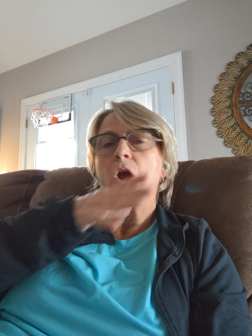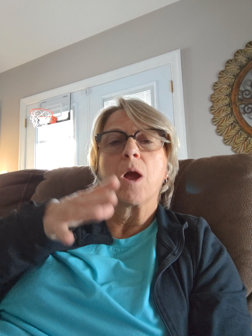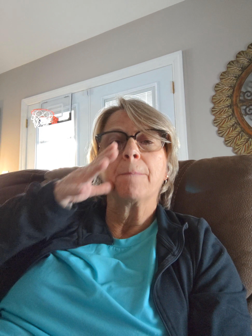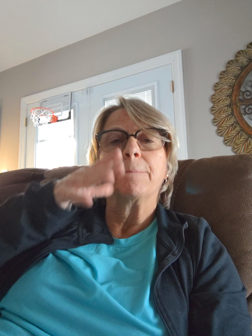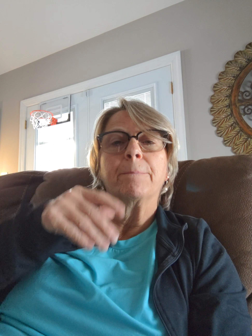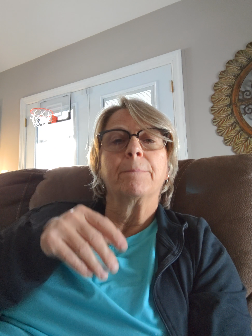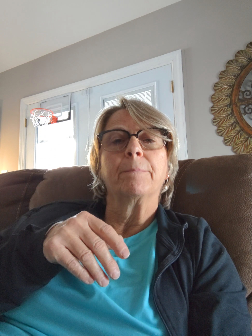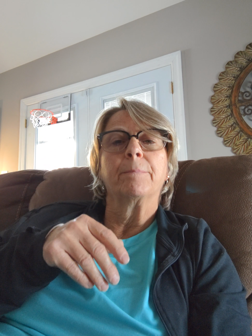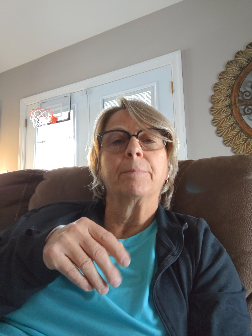farm